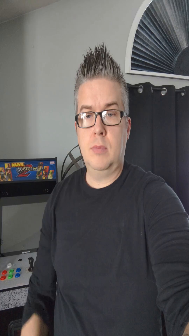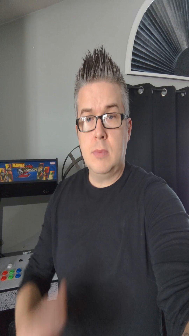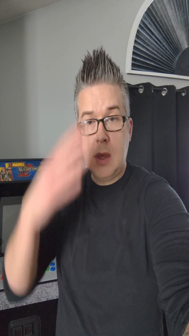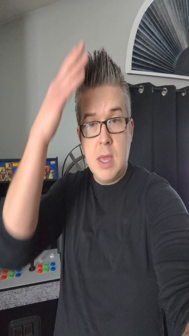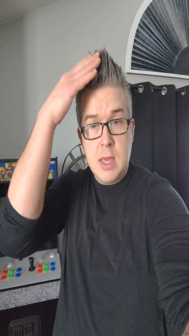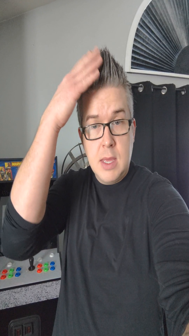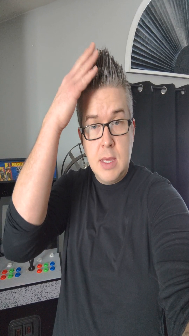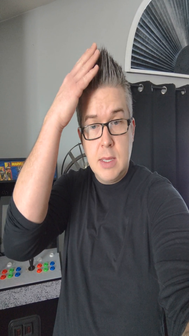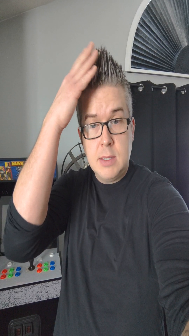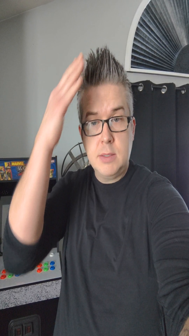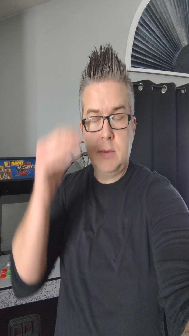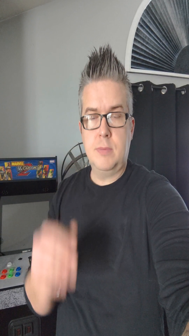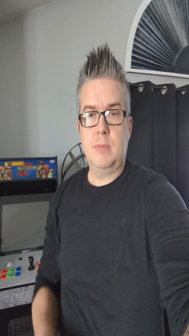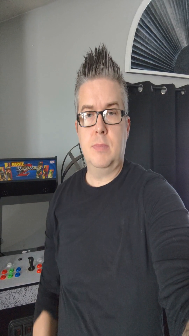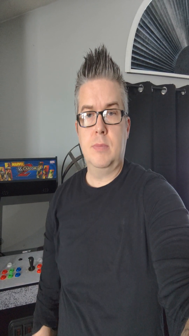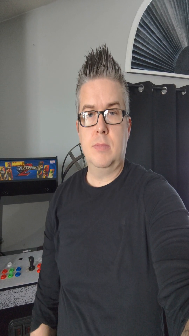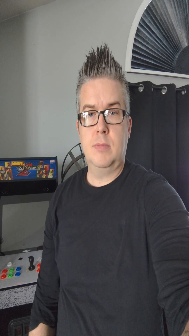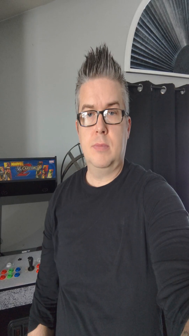hat